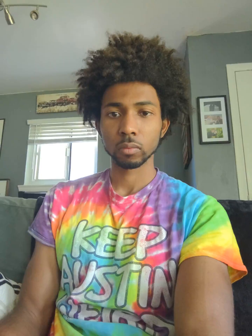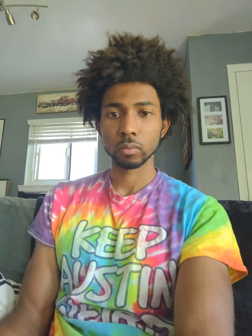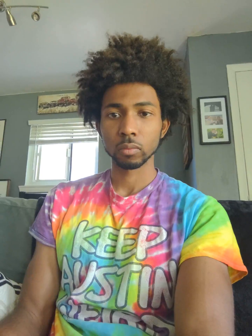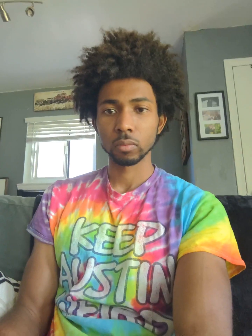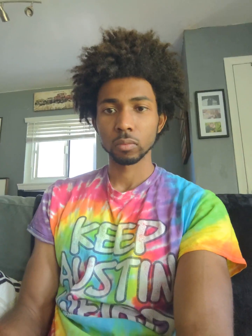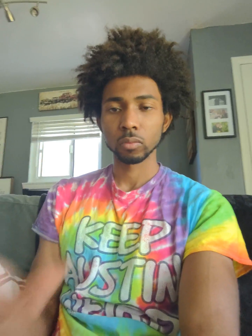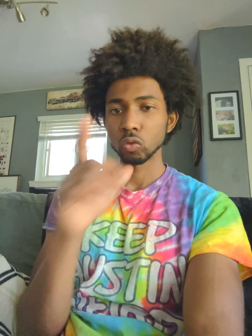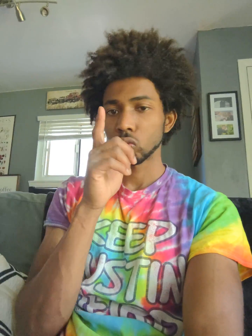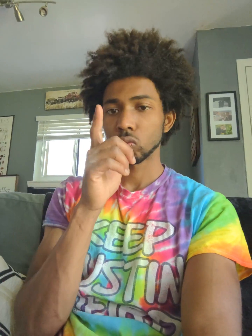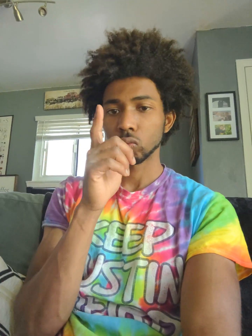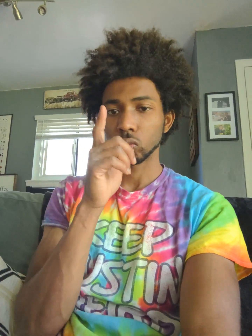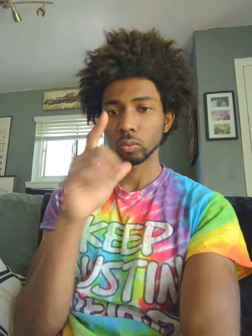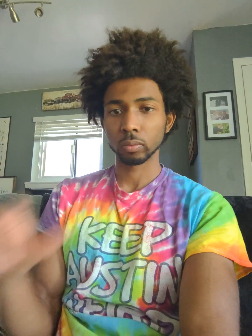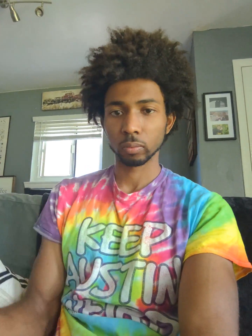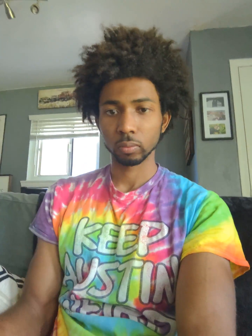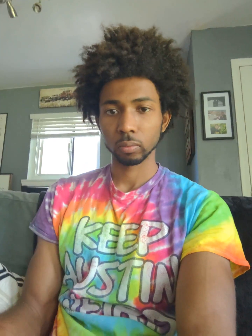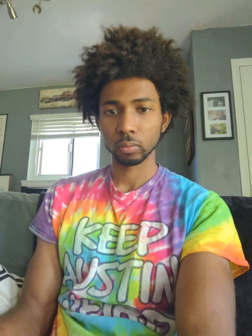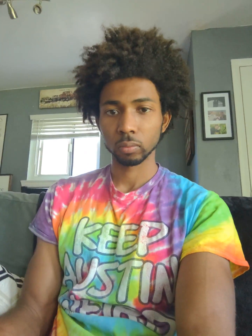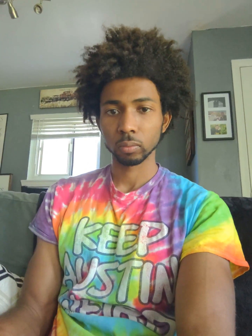lunch